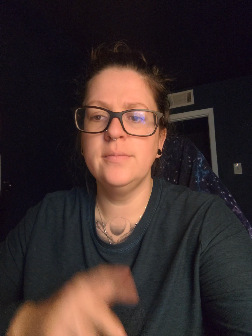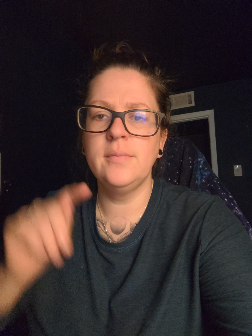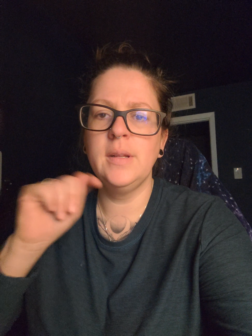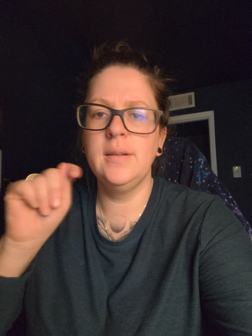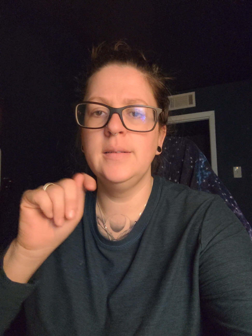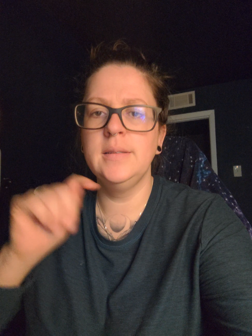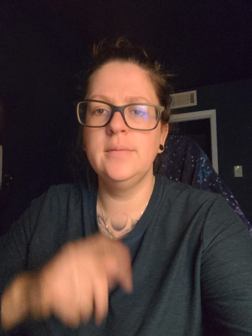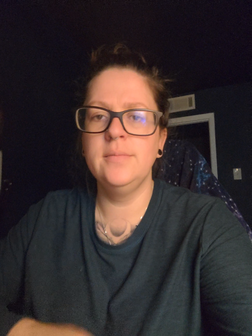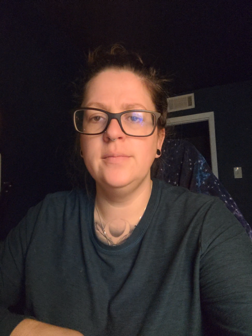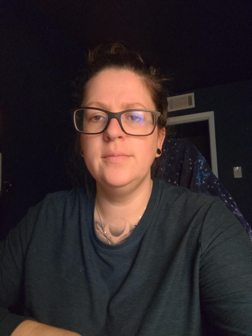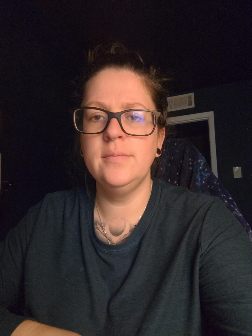potty